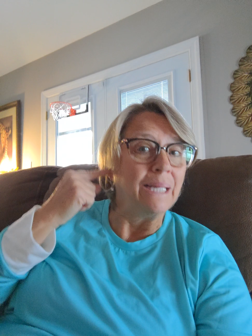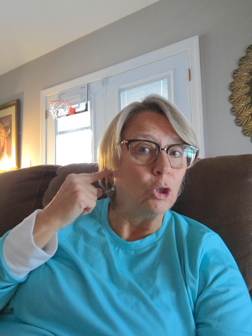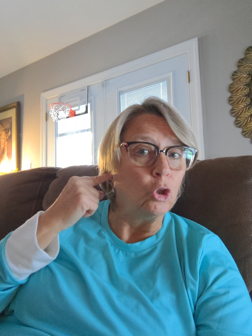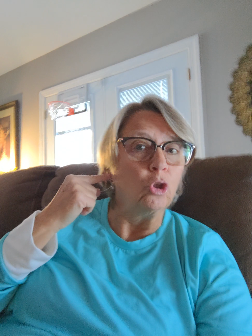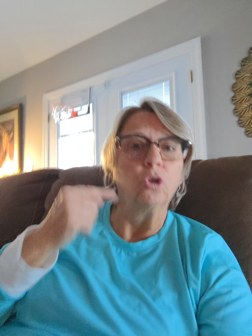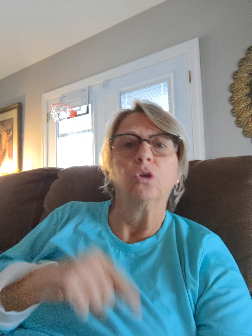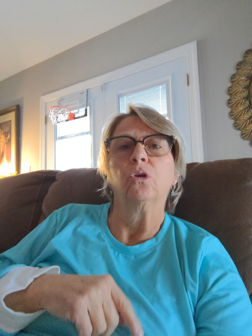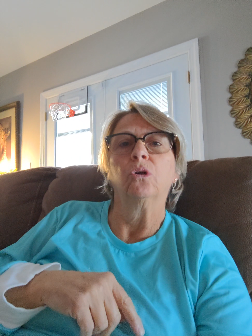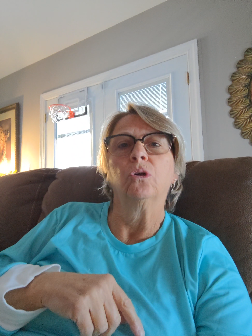ear